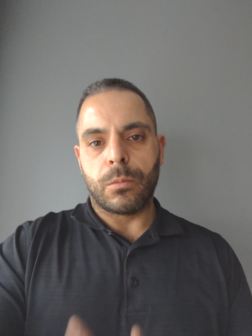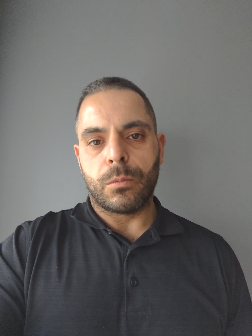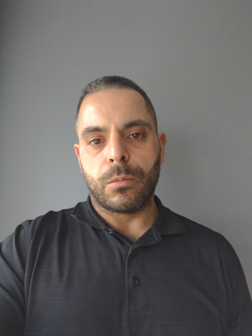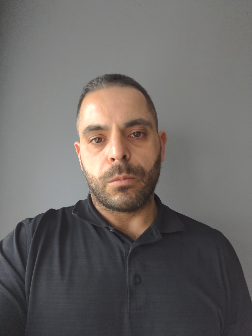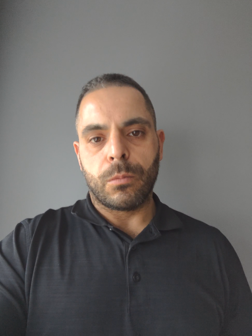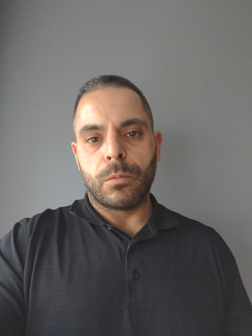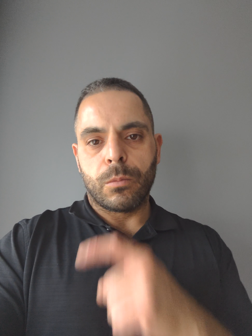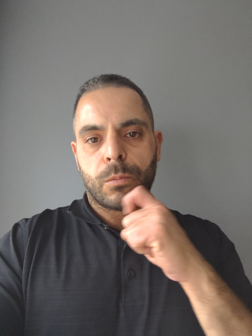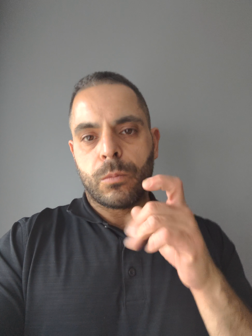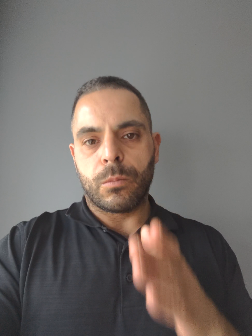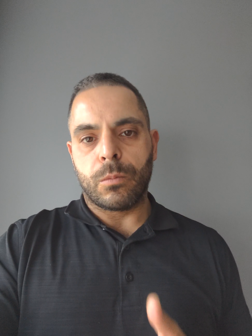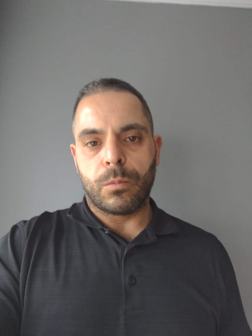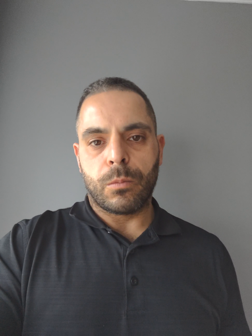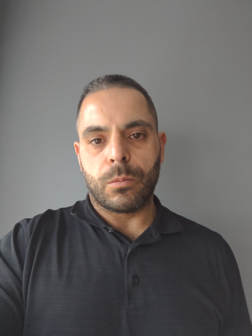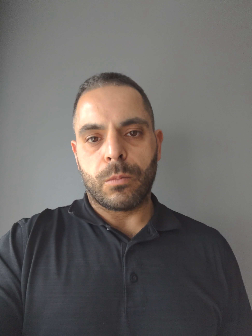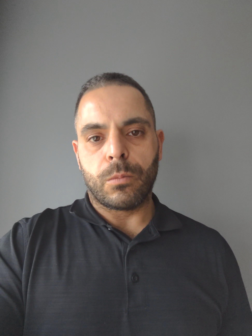dryer